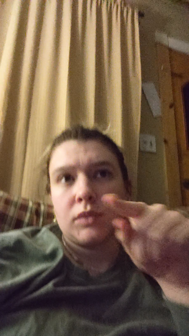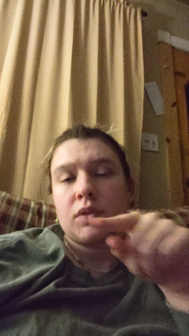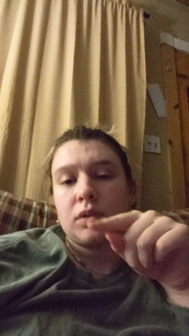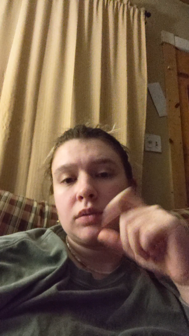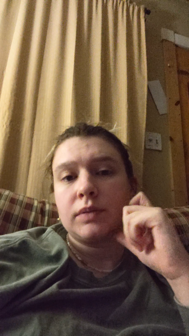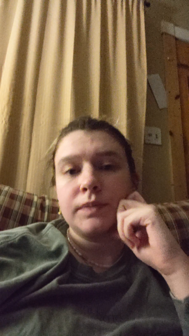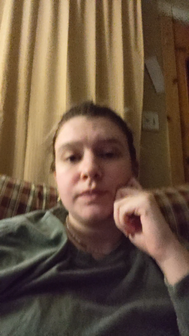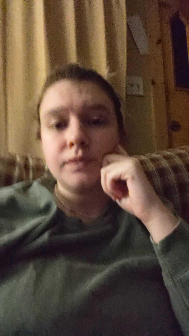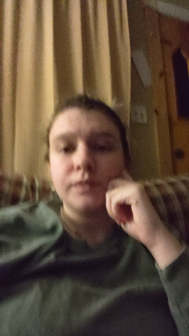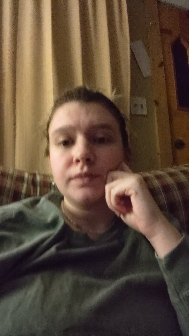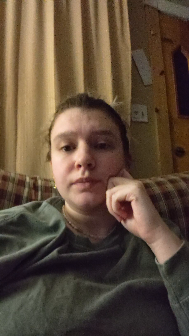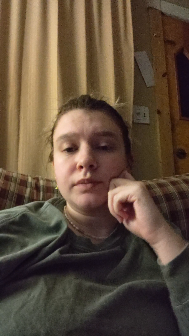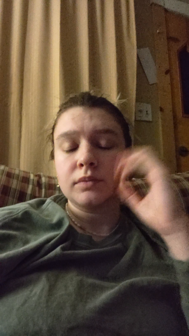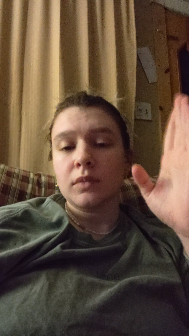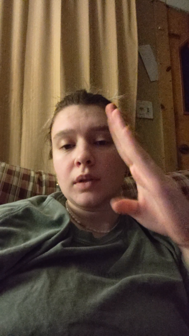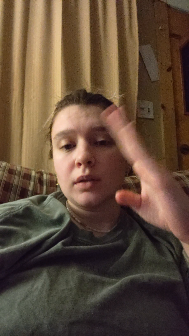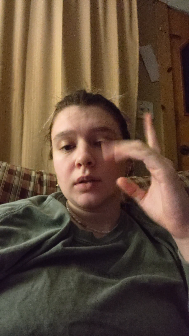downtown